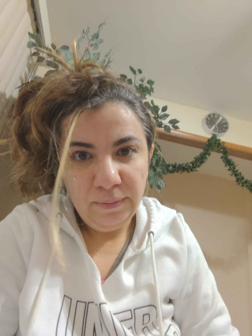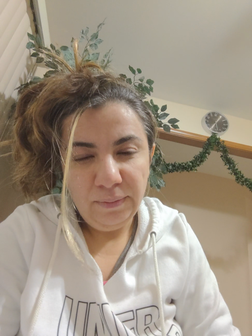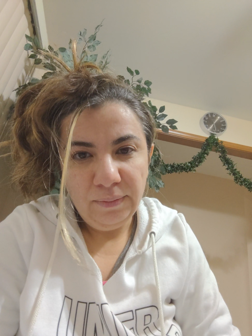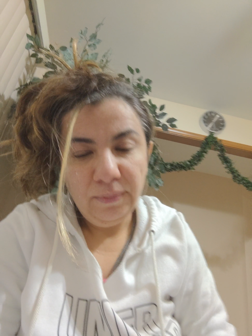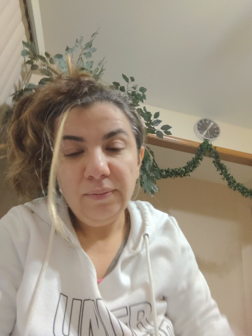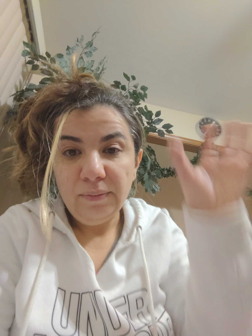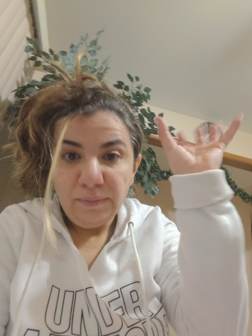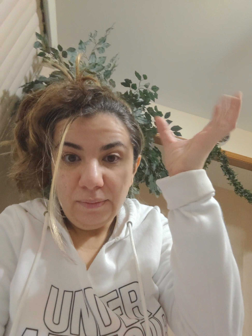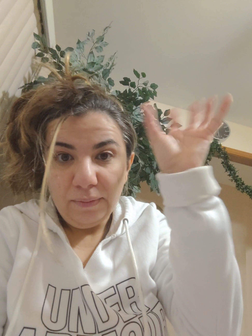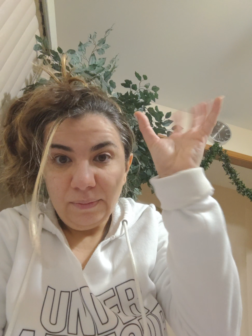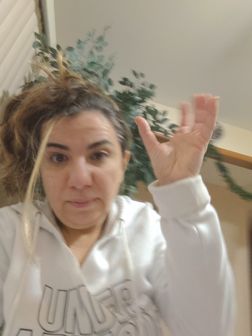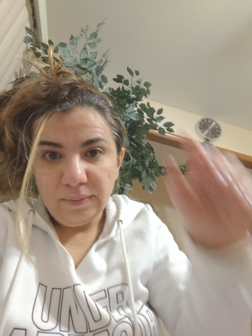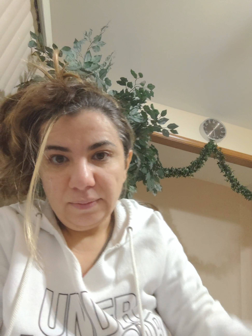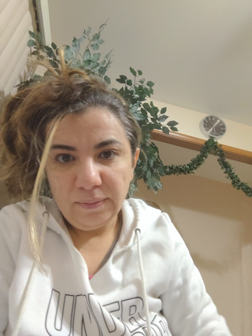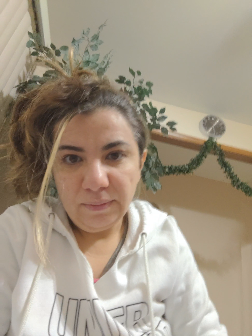cloud